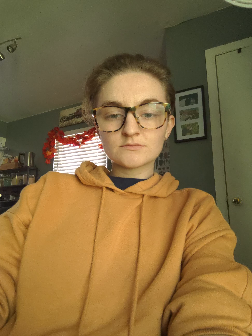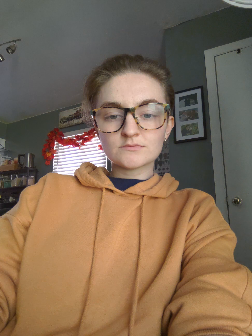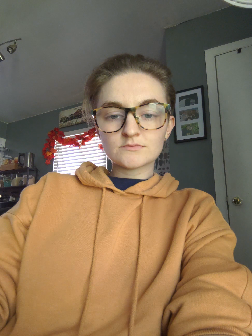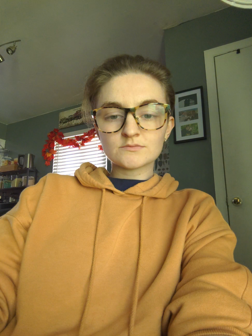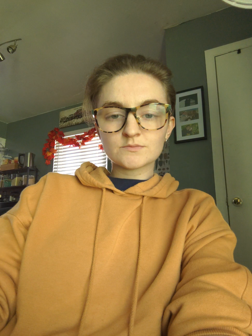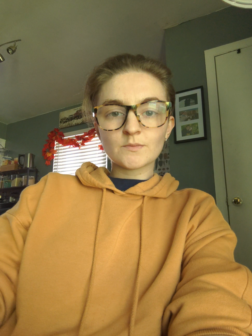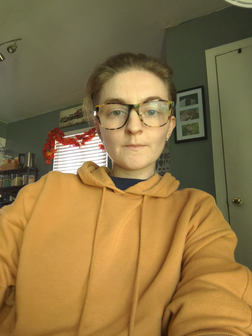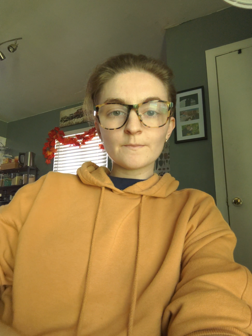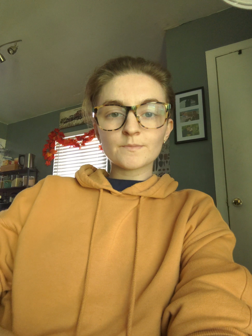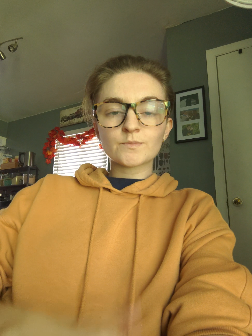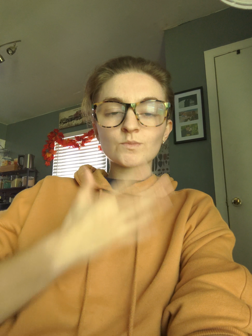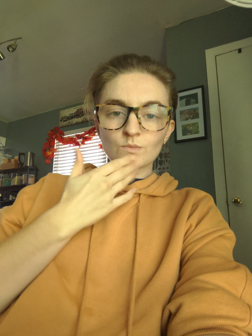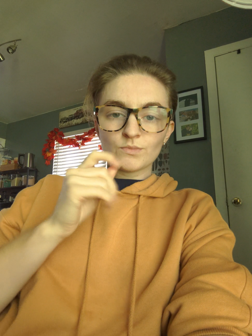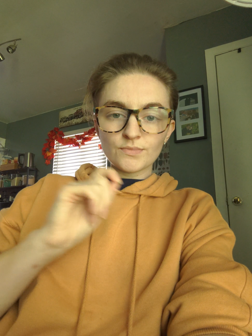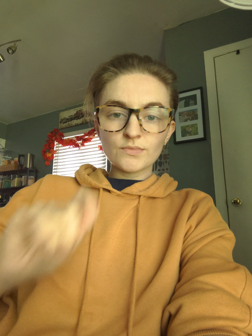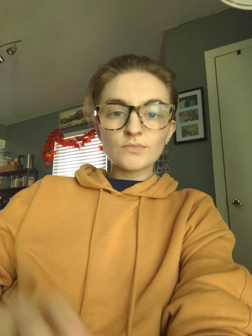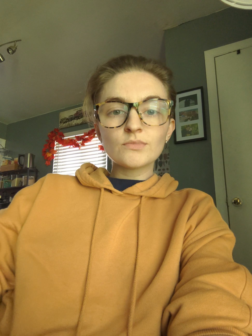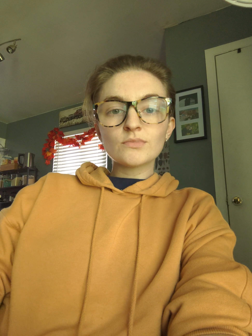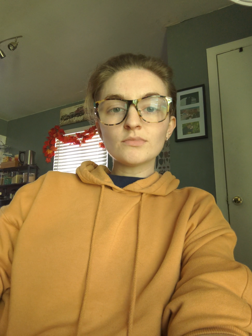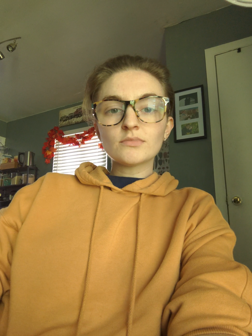crayon